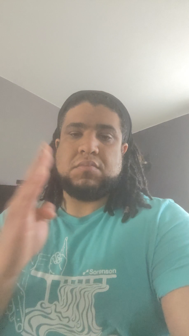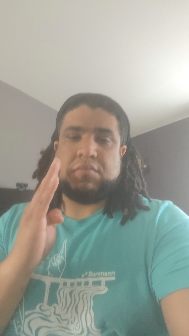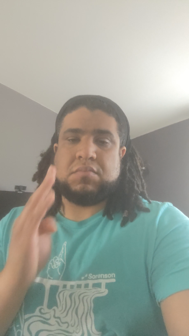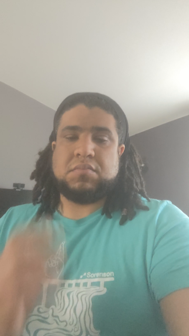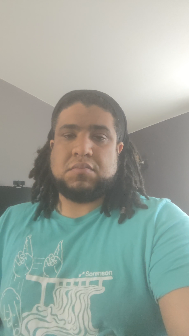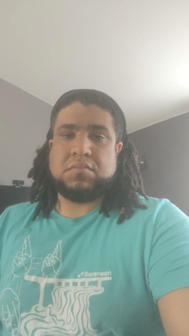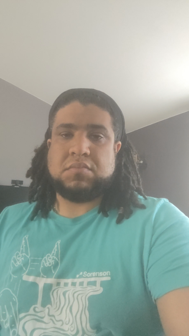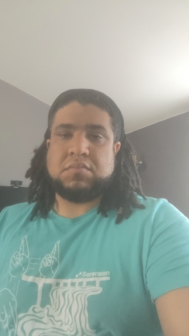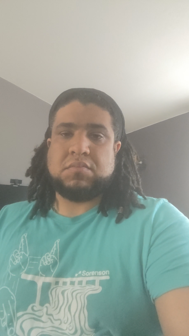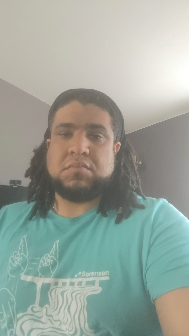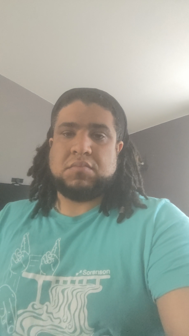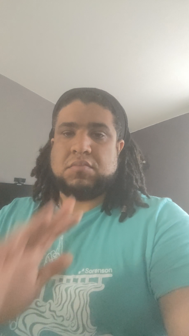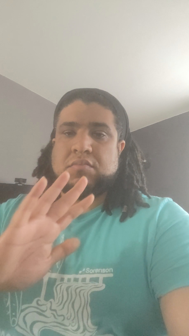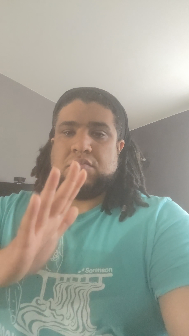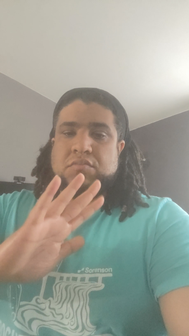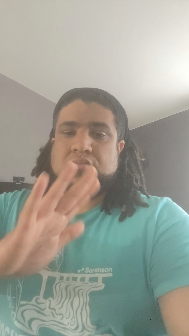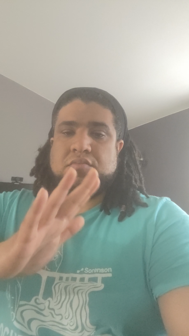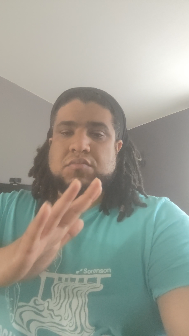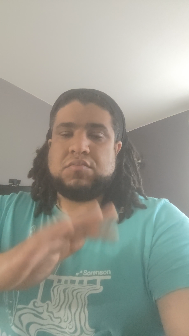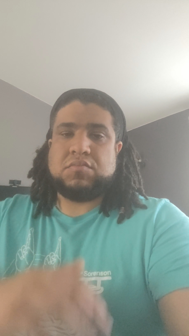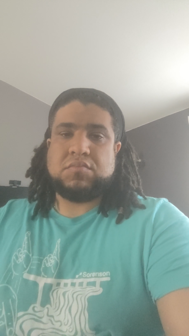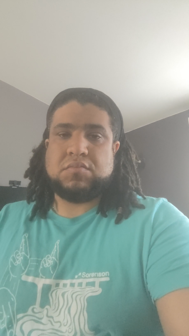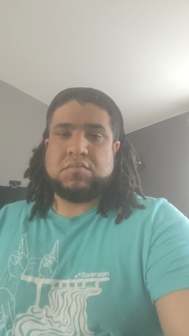cheese